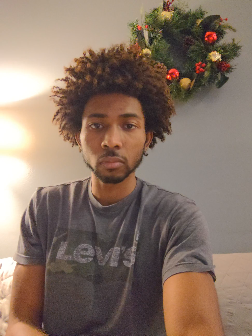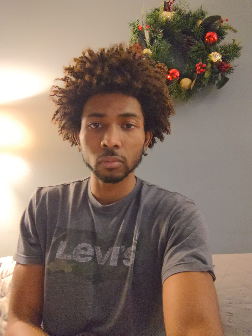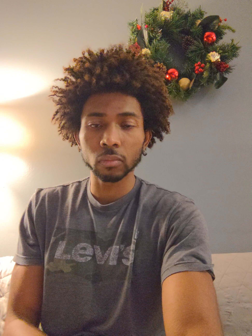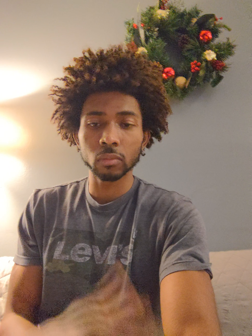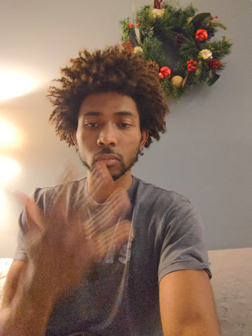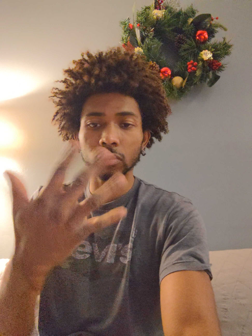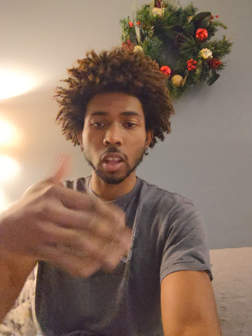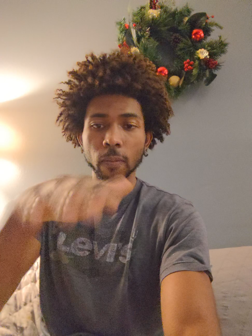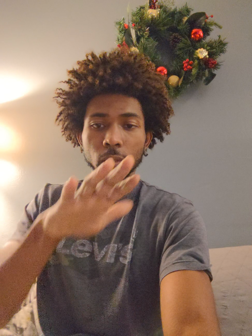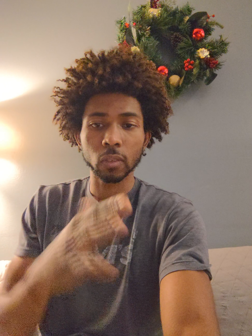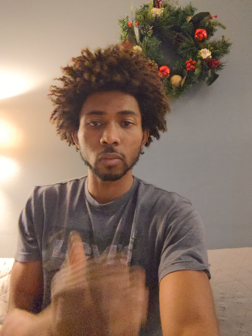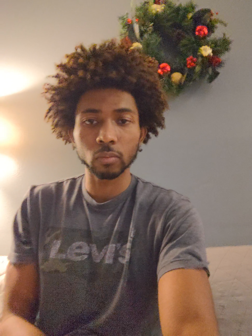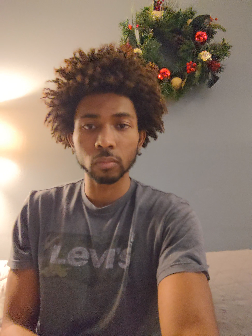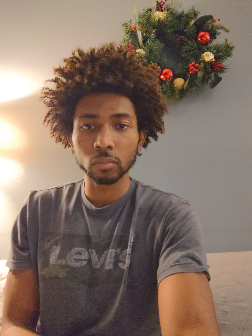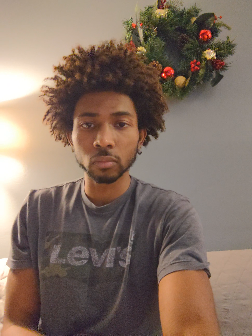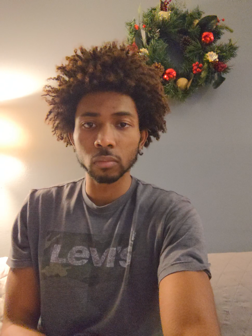mitten